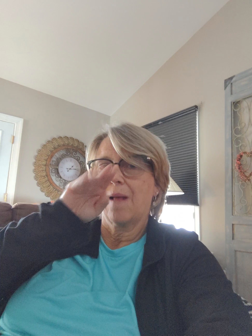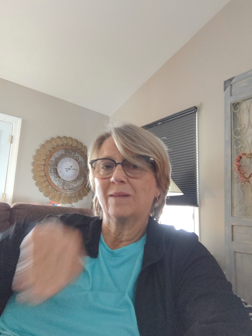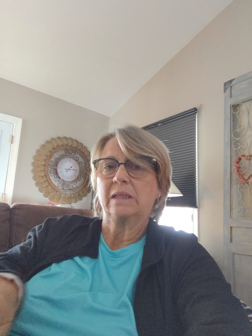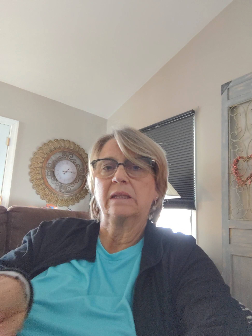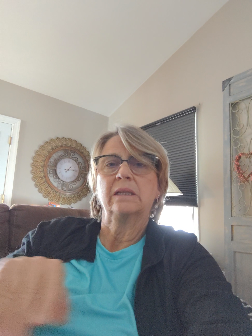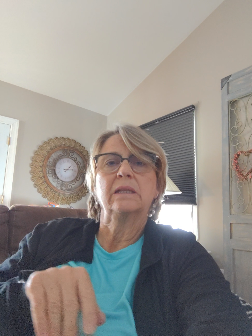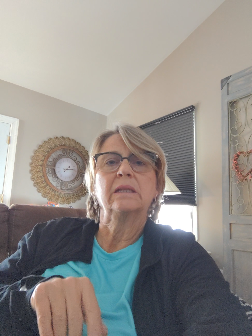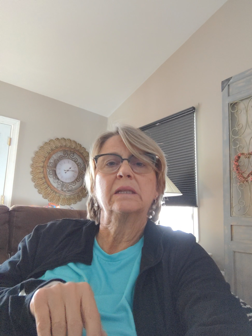elephant